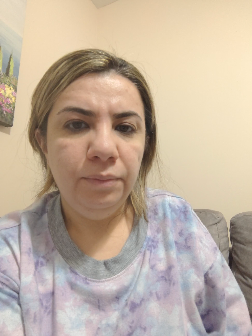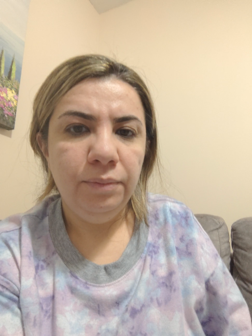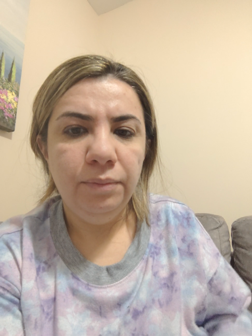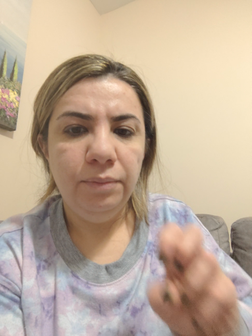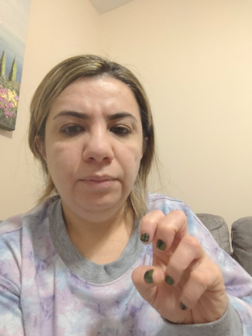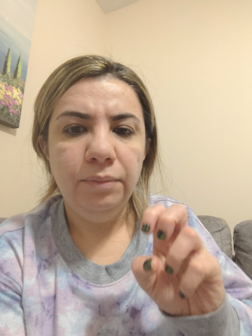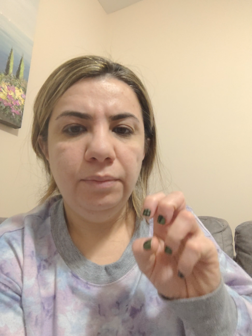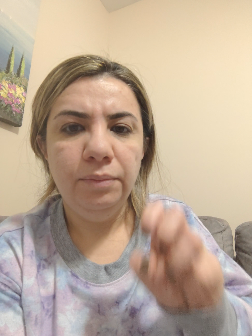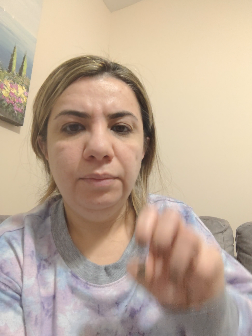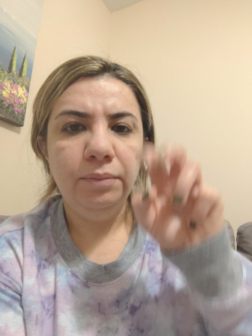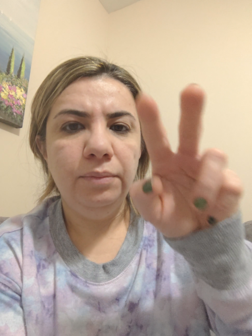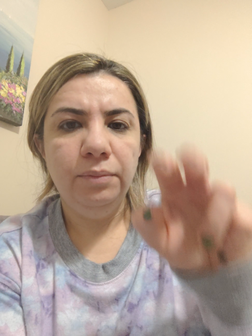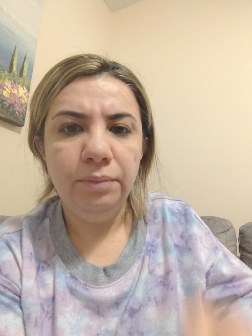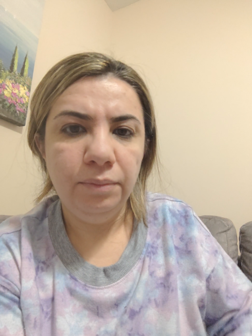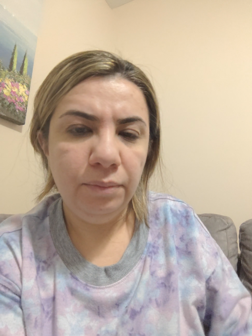jump